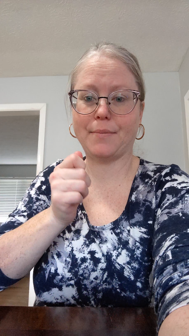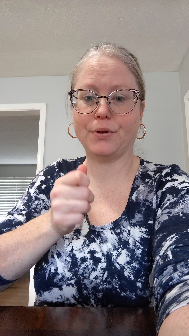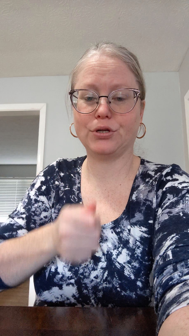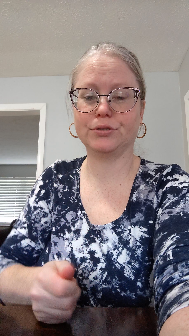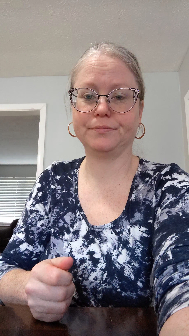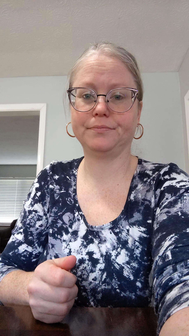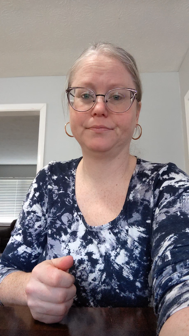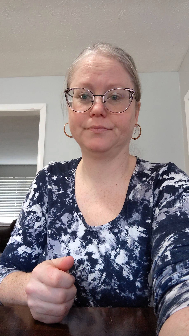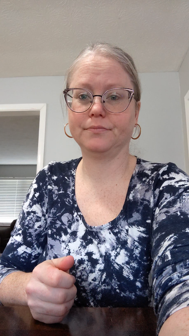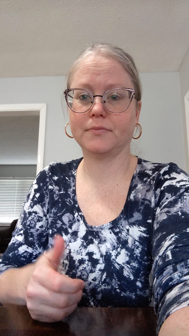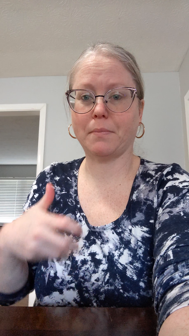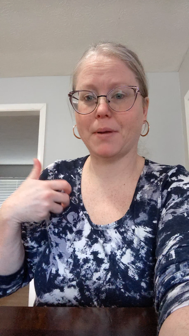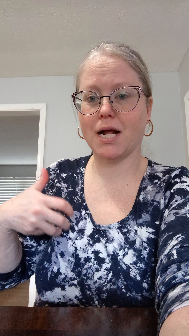monkey